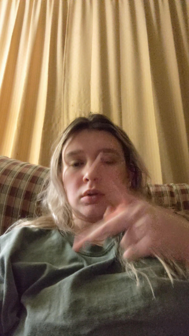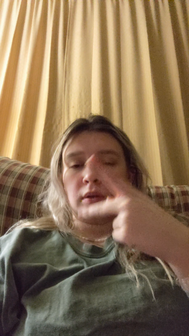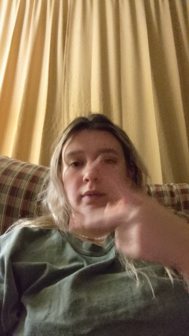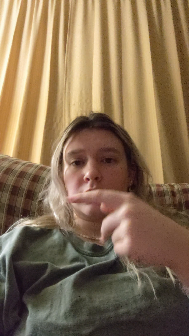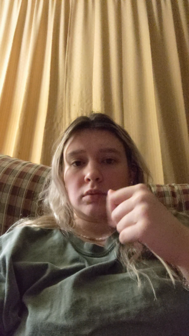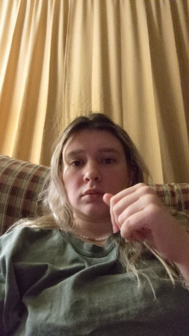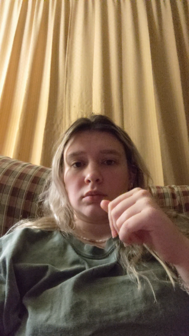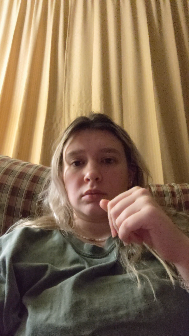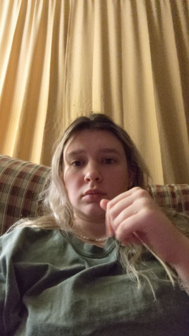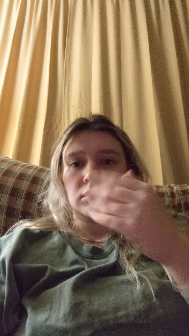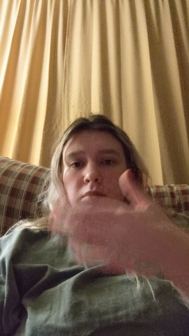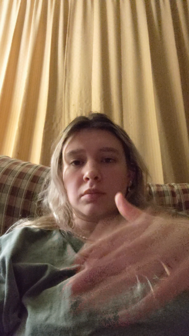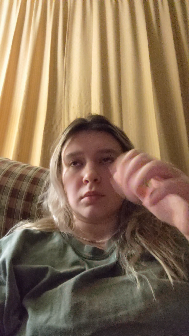bucket